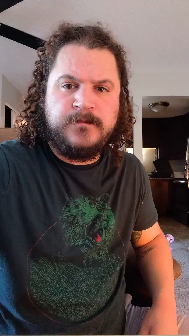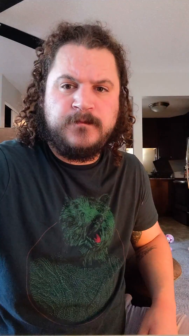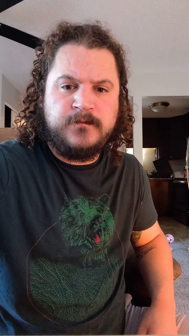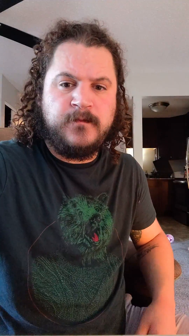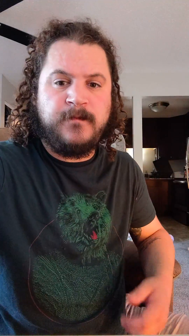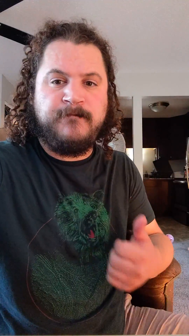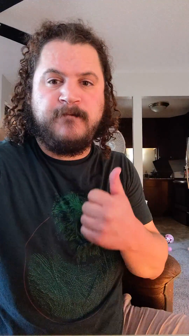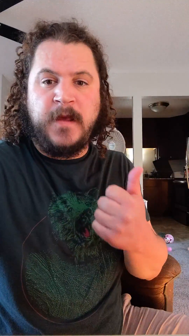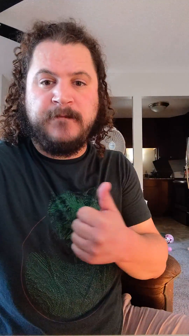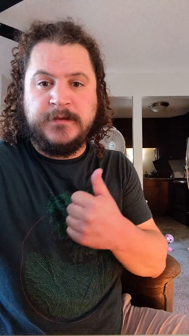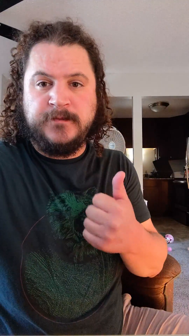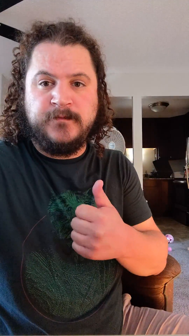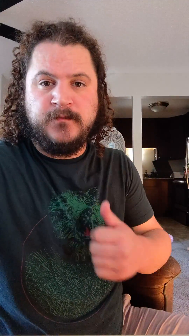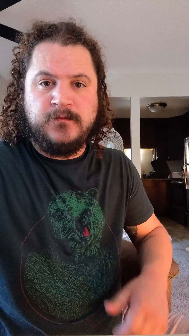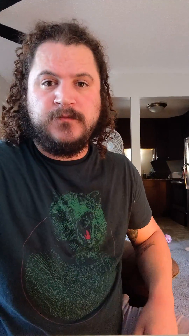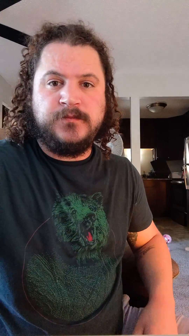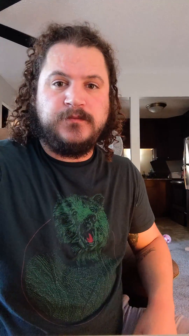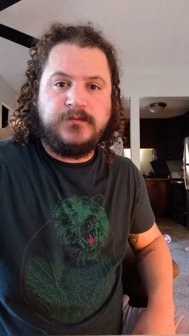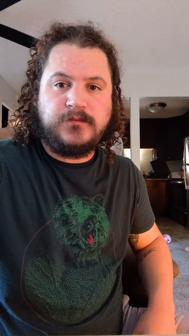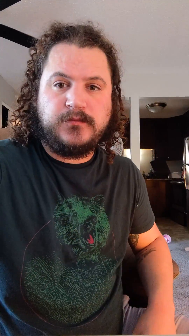basement